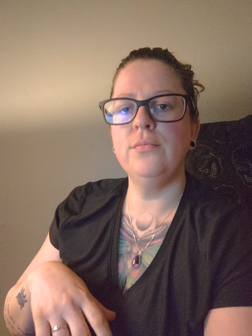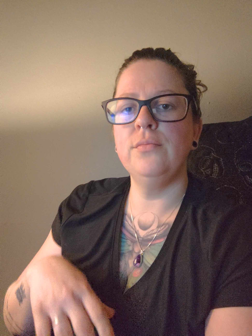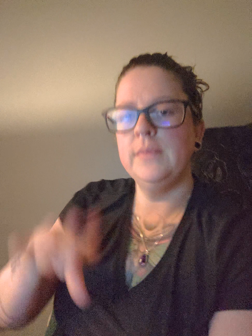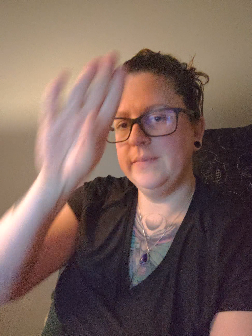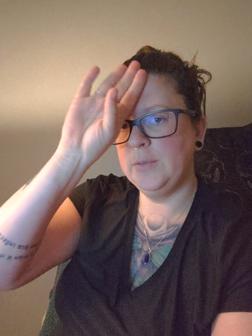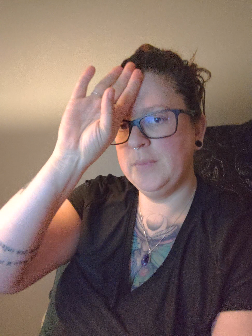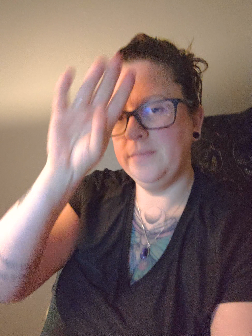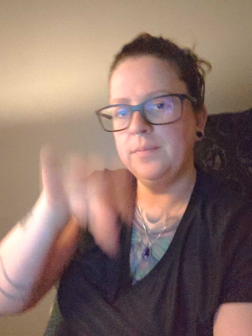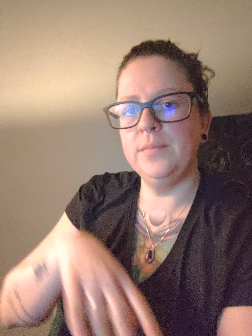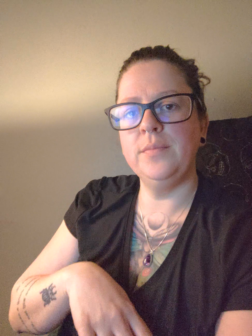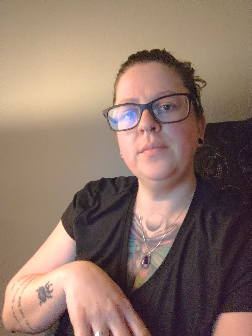fireman